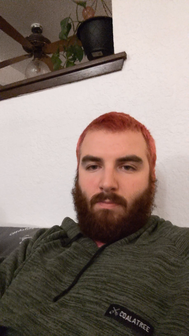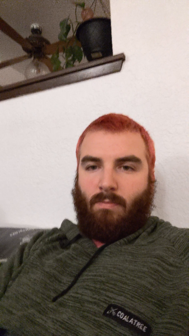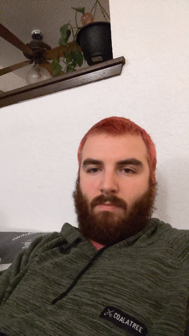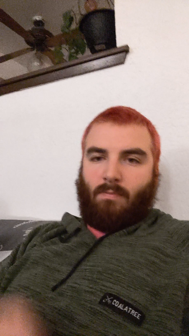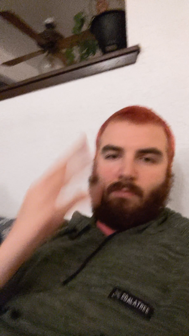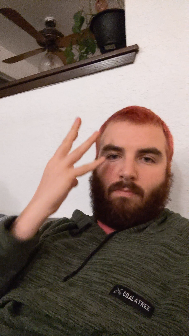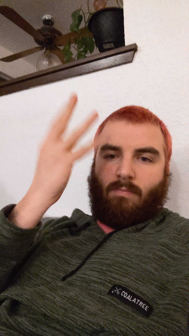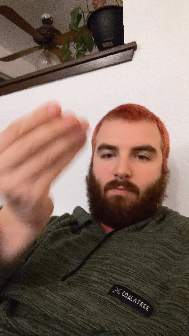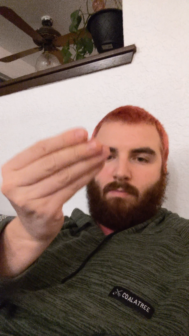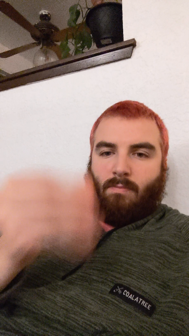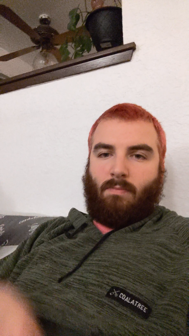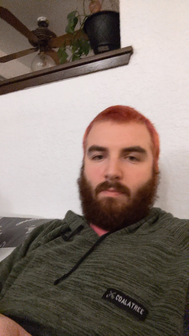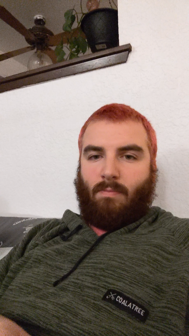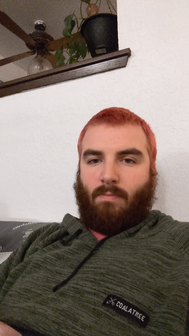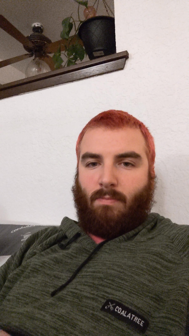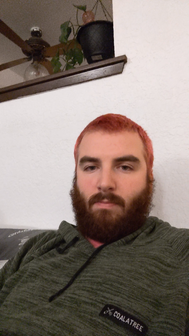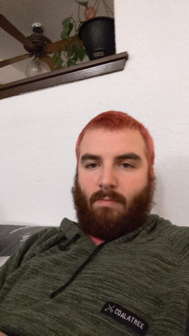going to